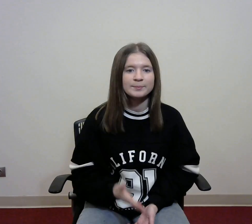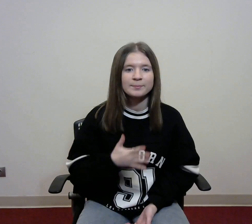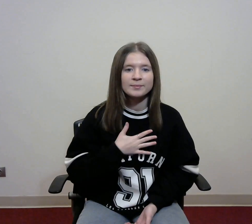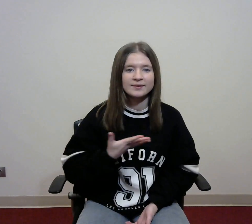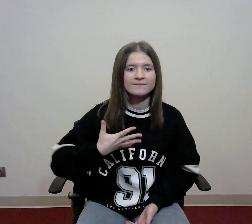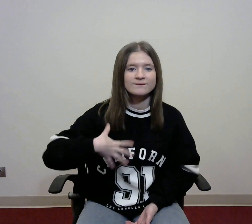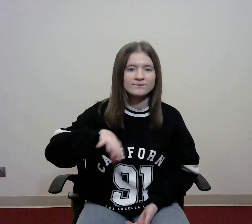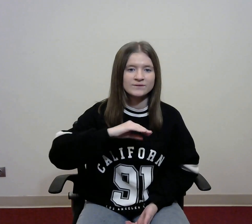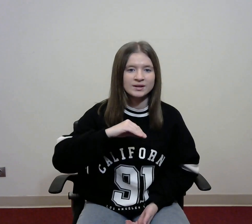biz